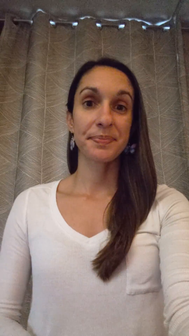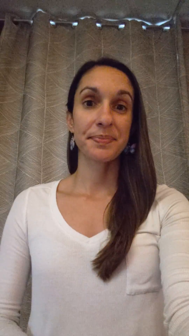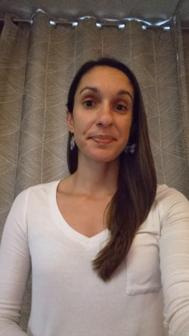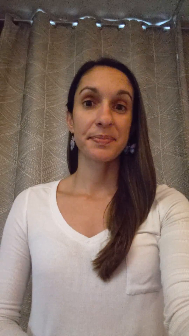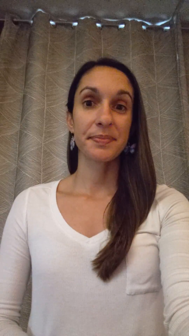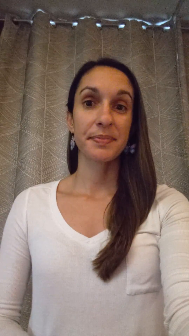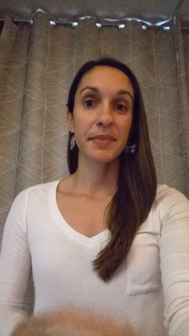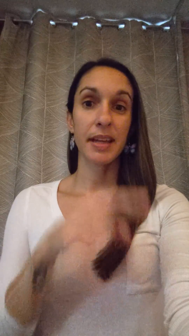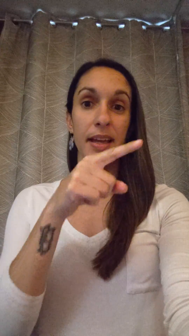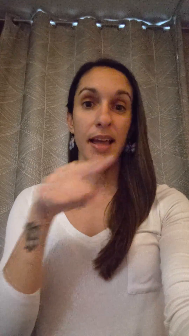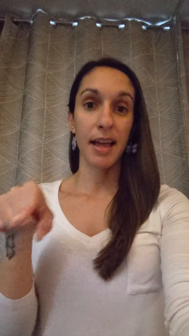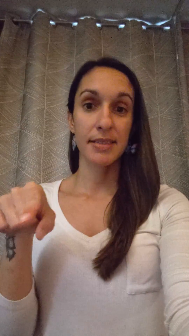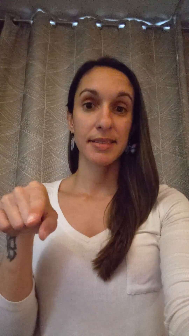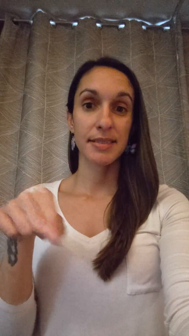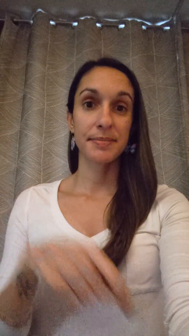cut